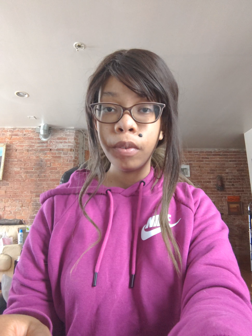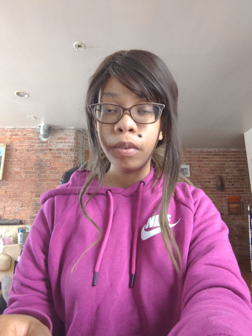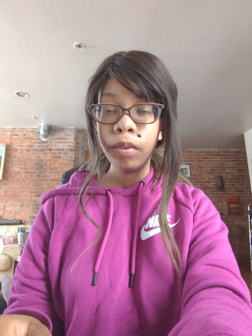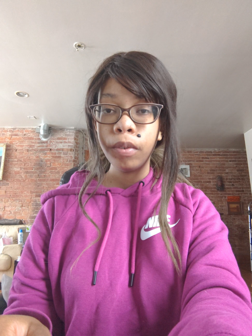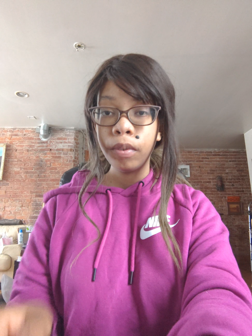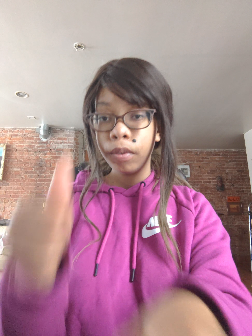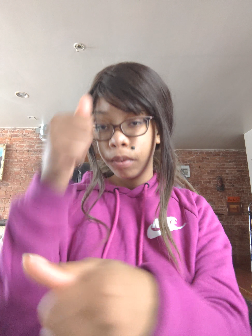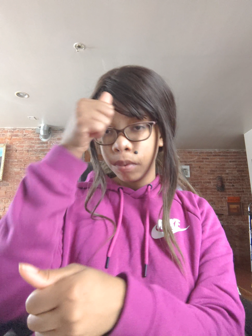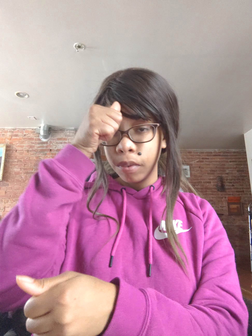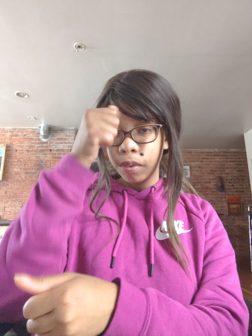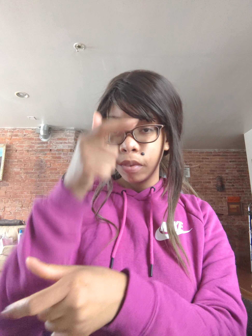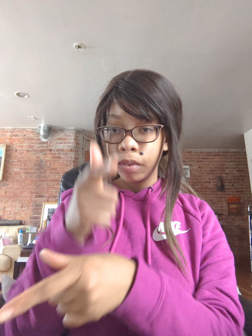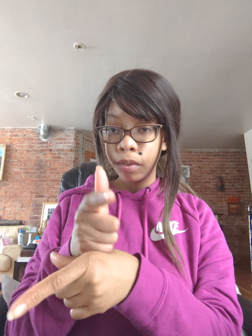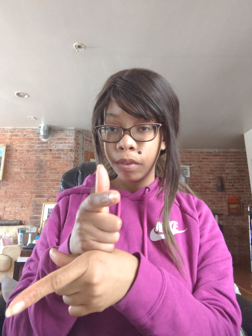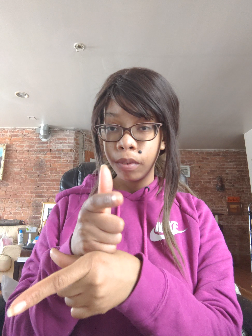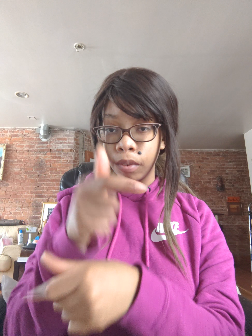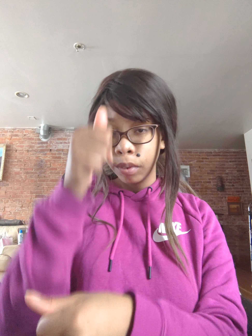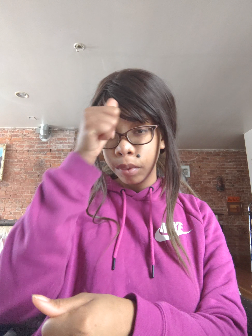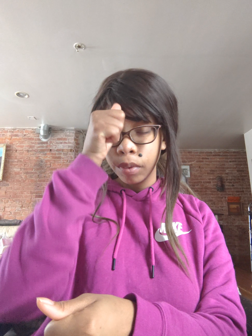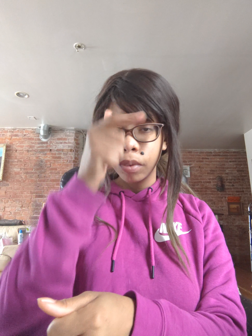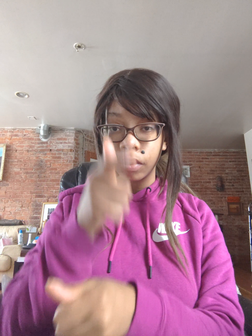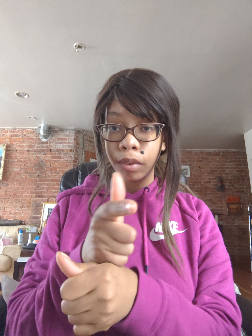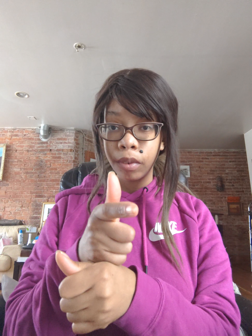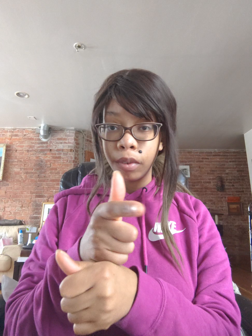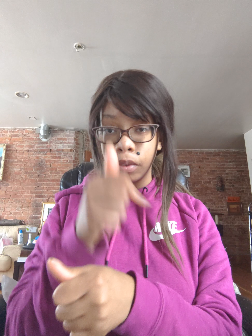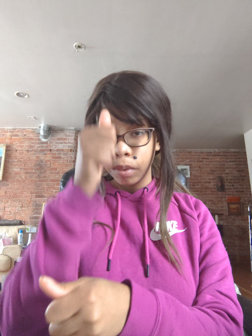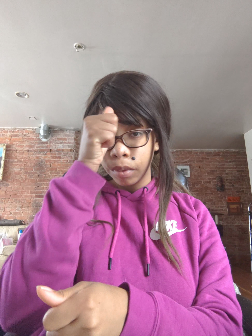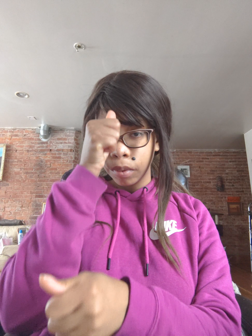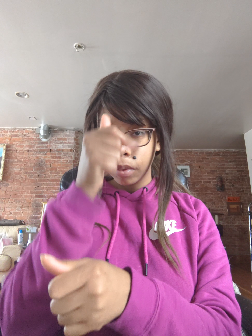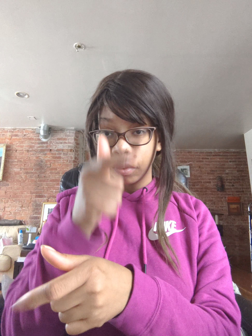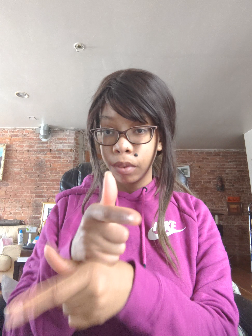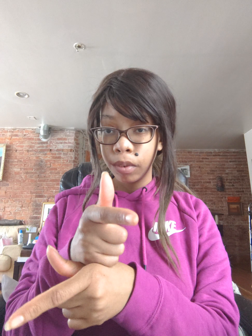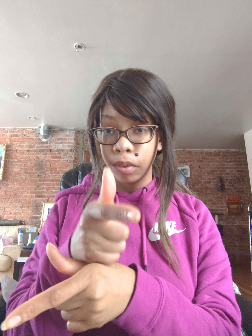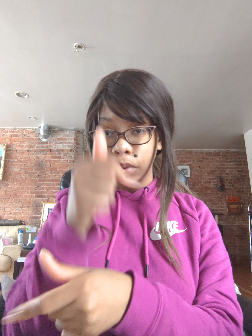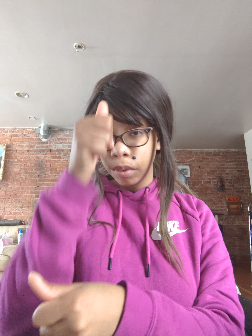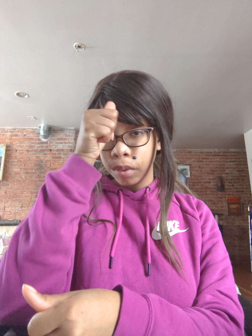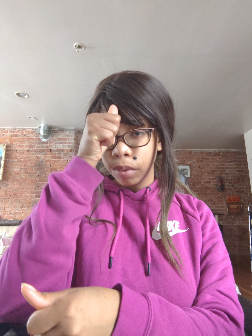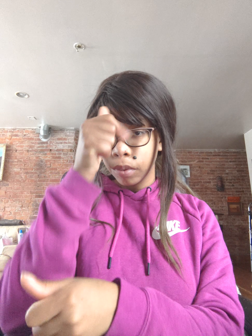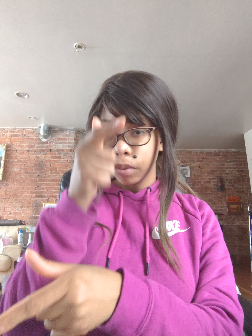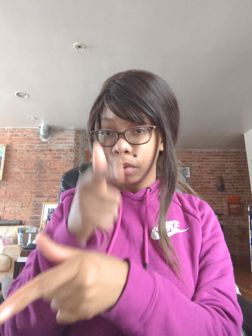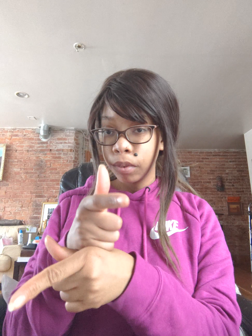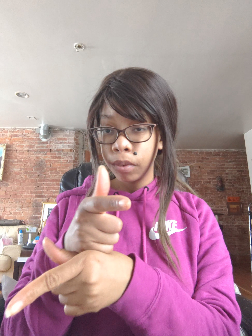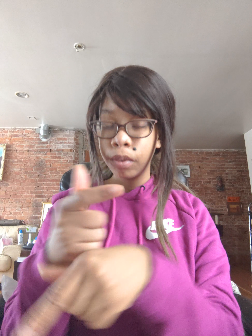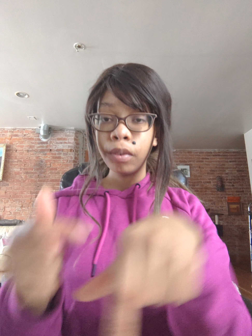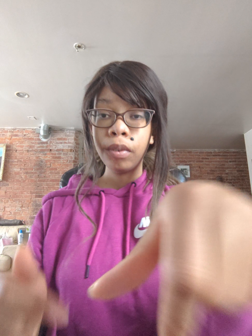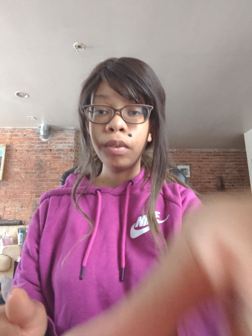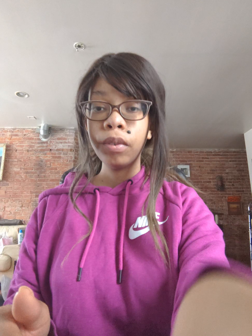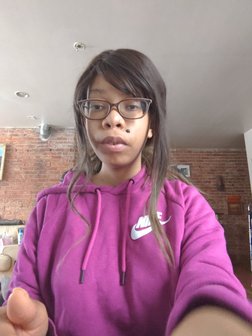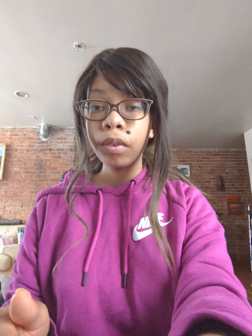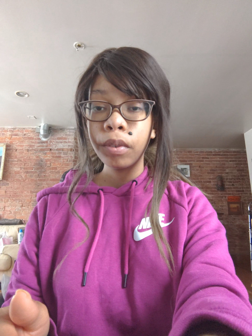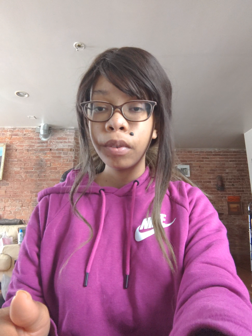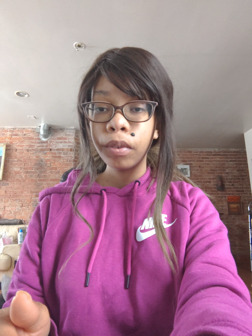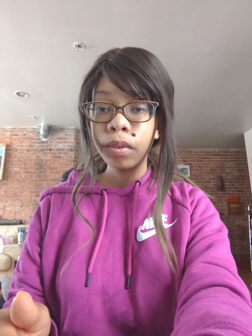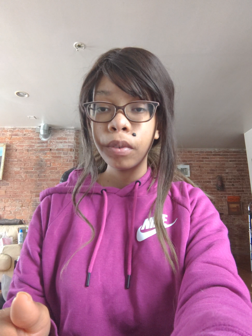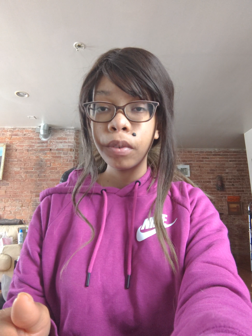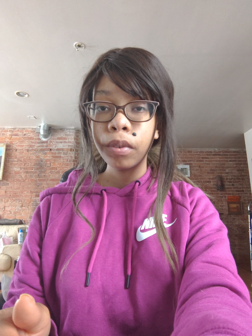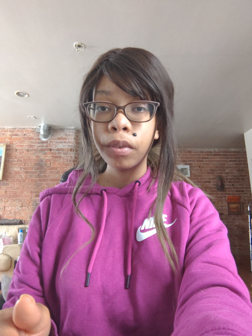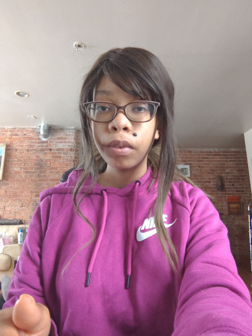brother